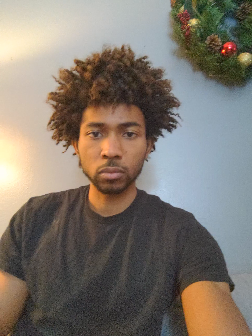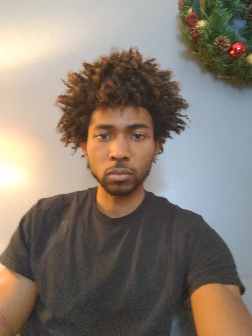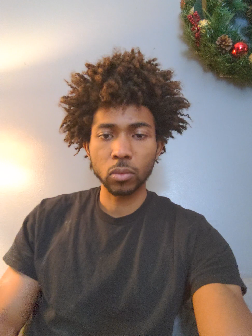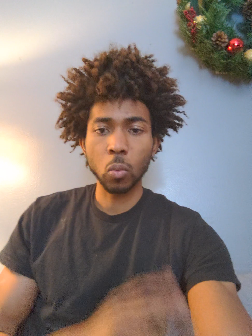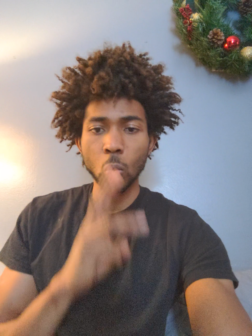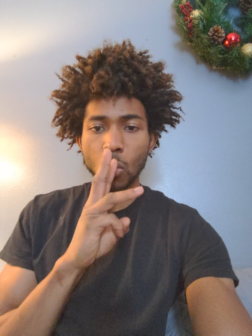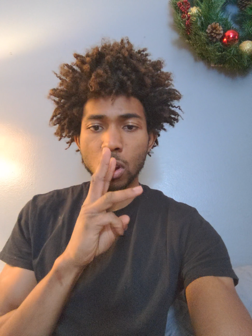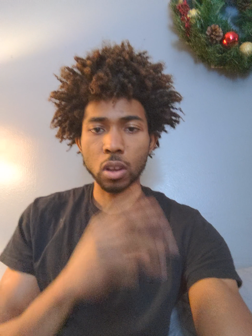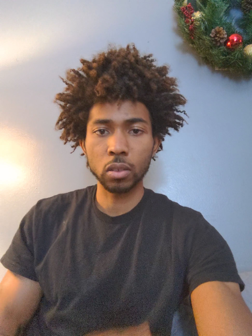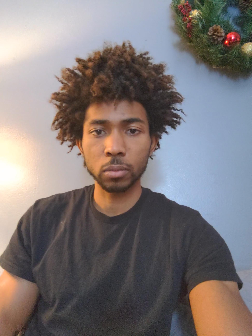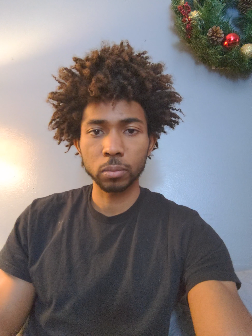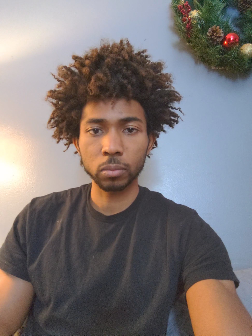water